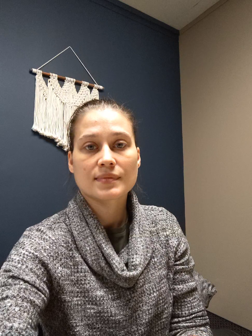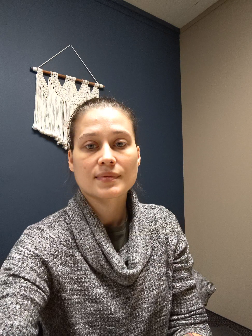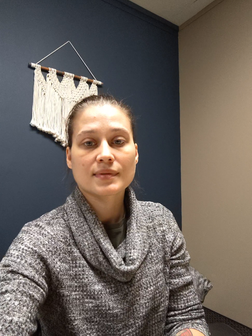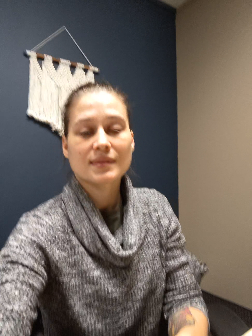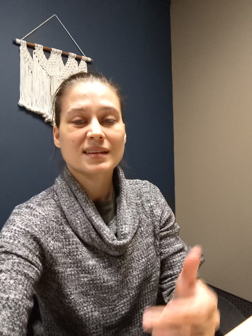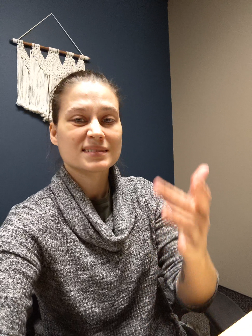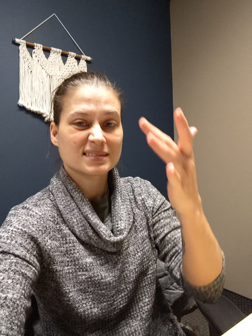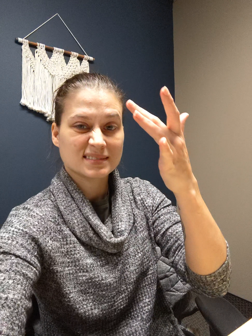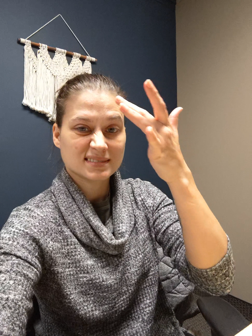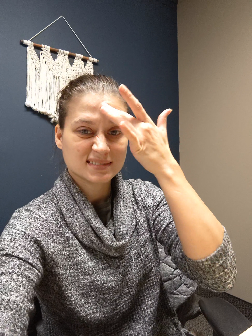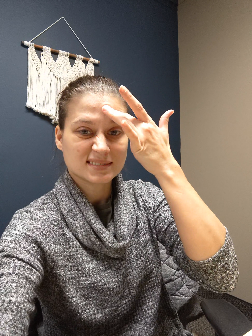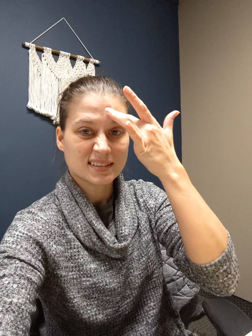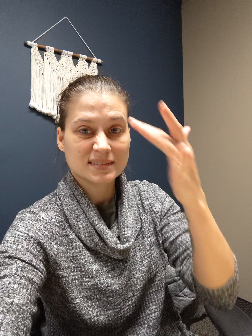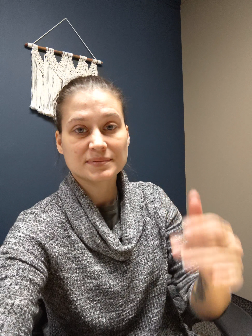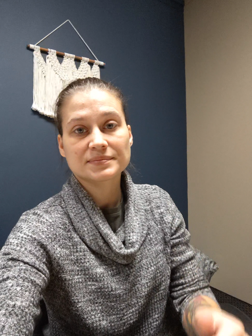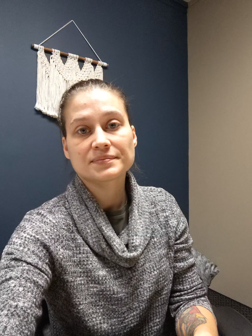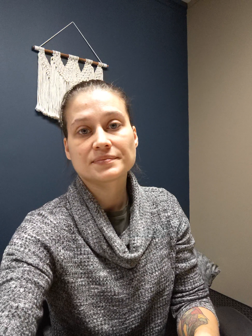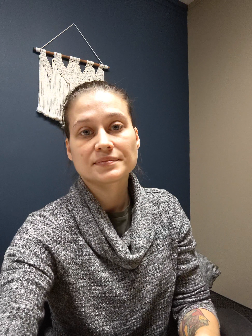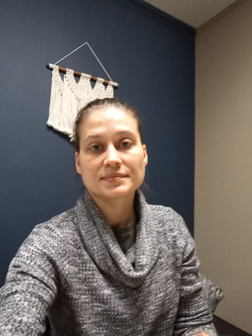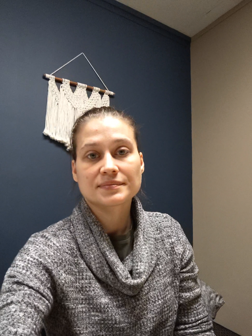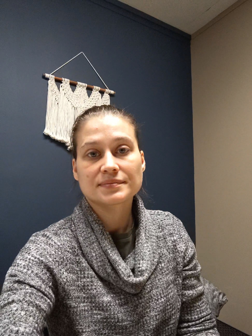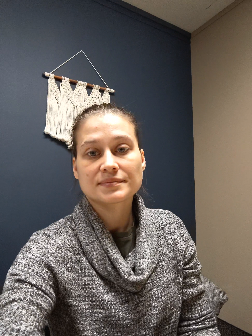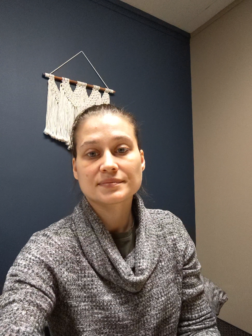sick